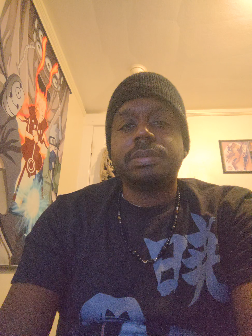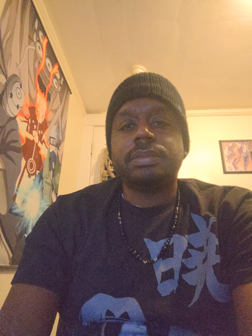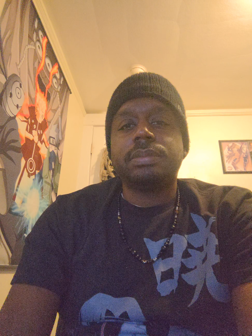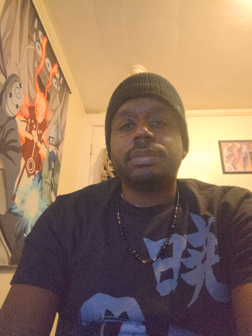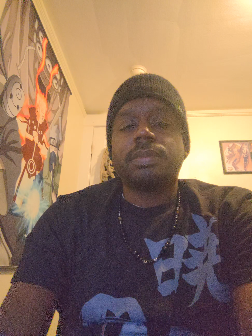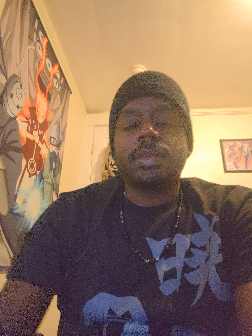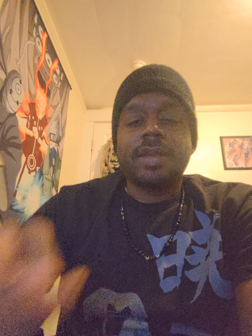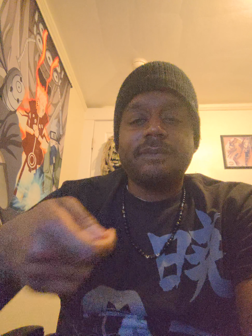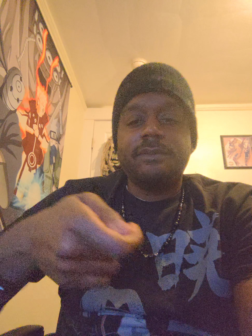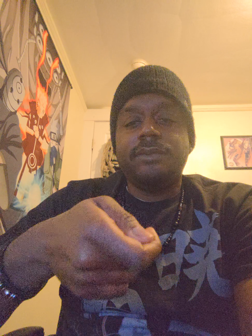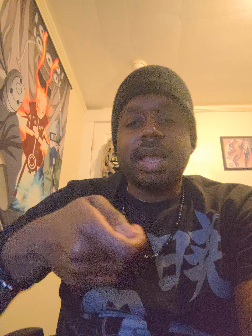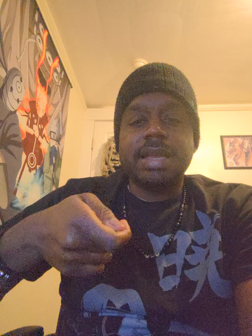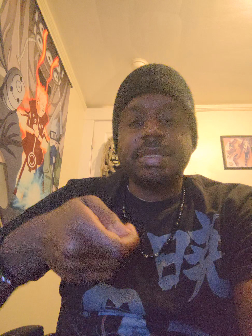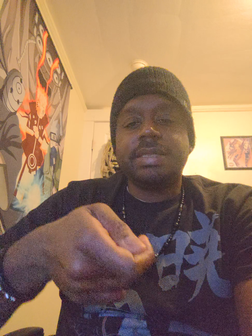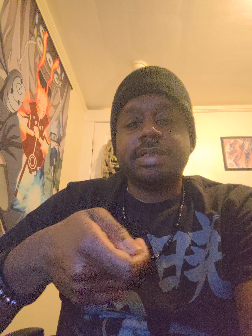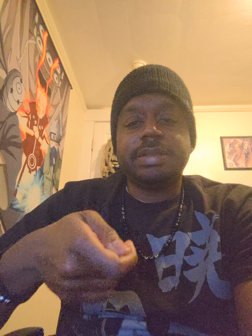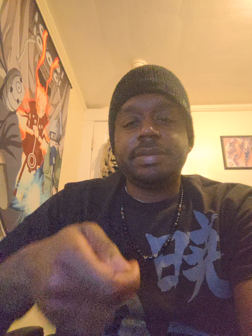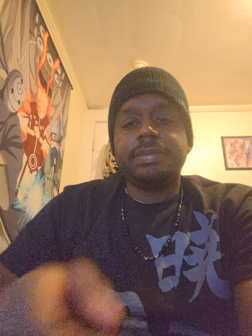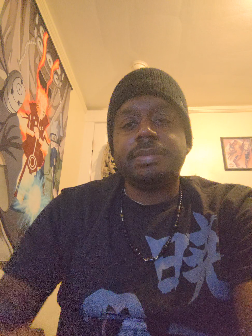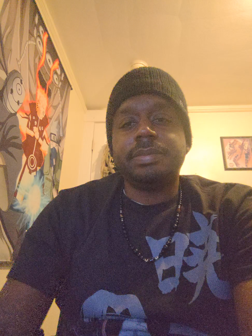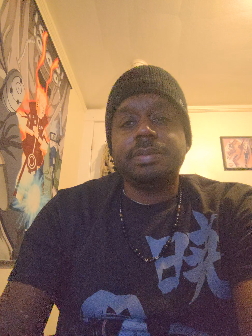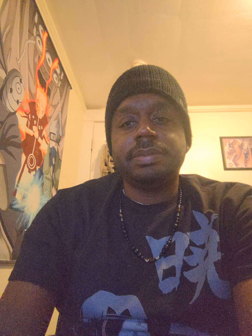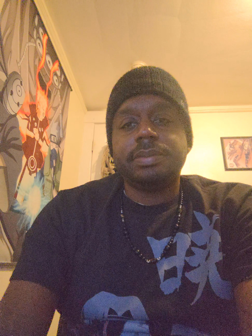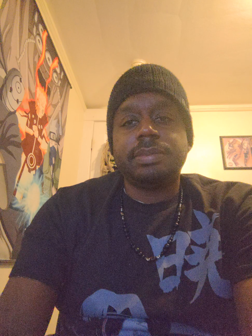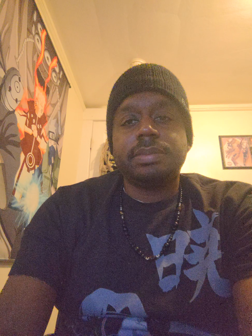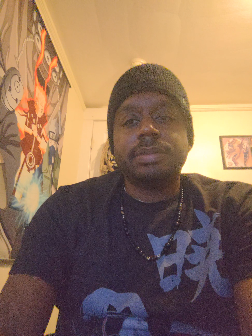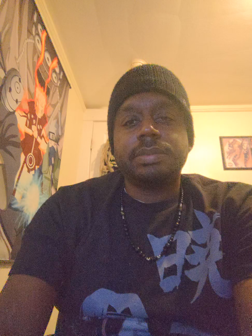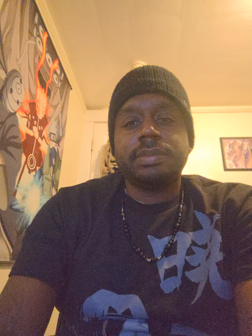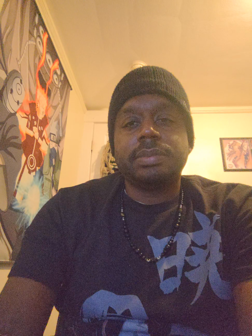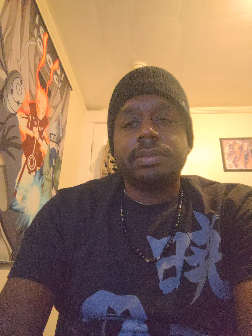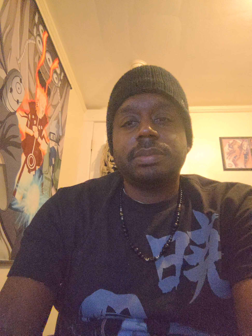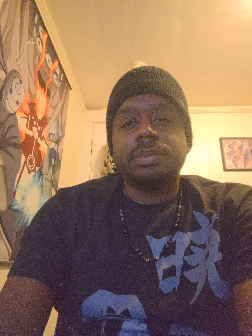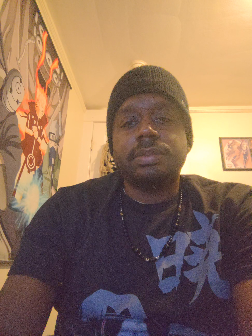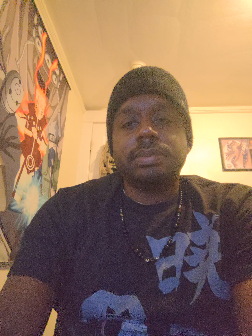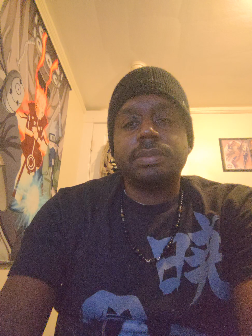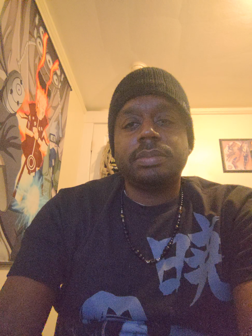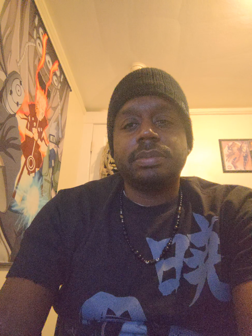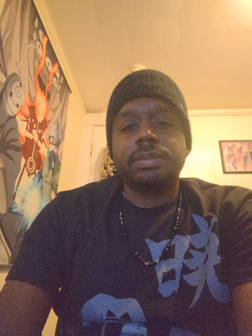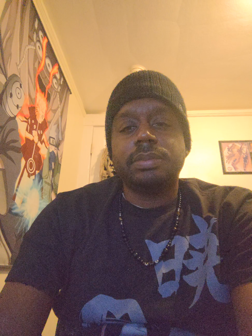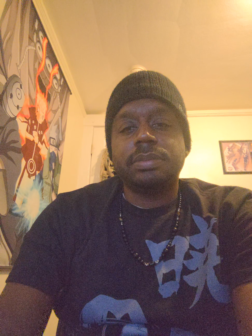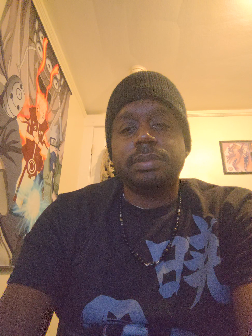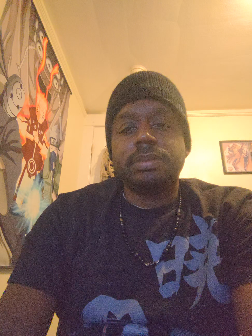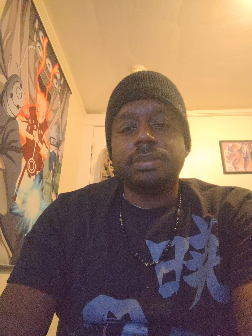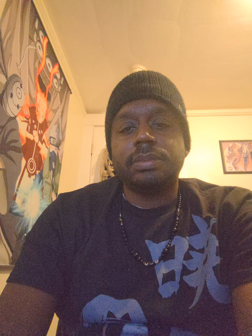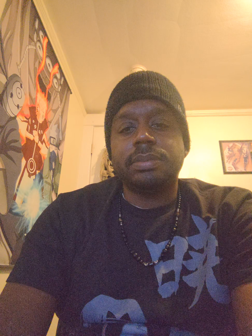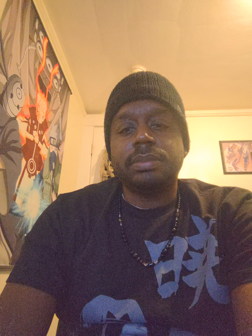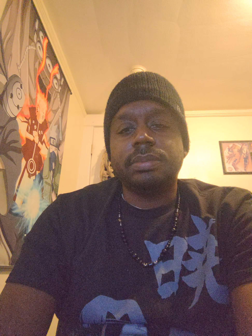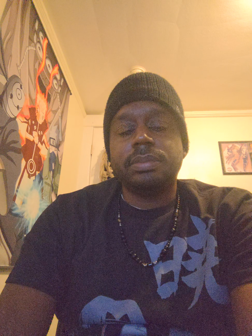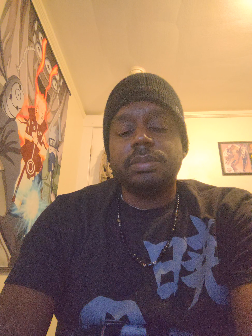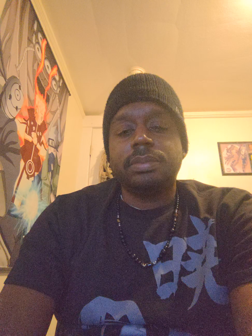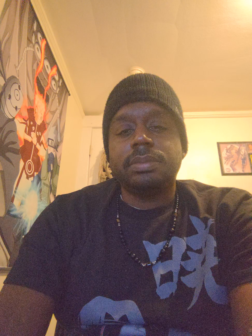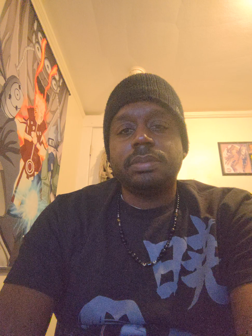vacuum